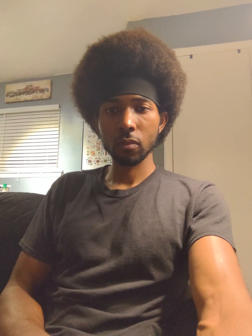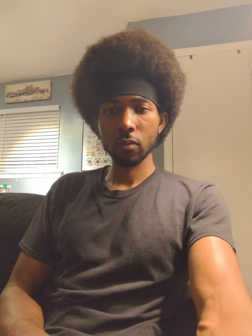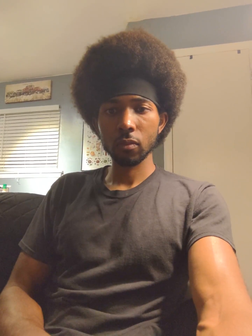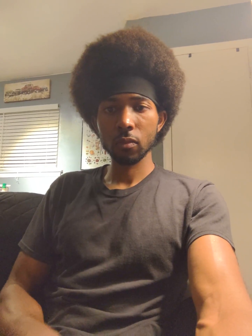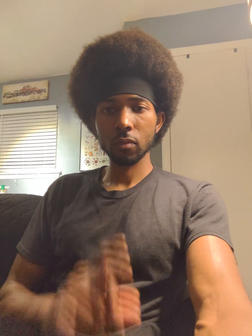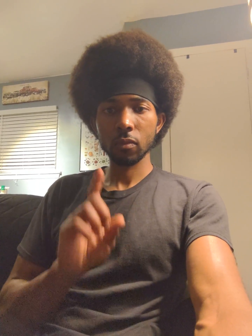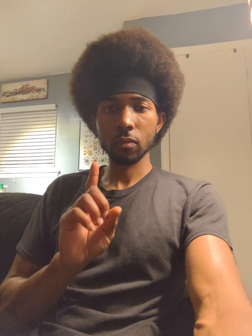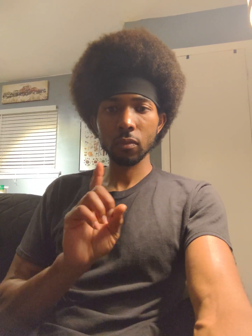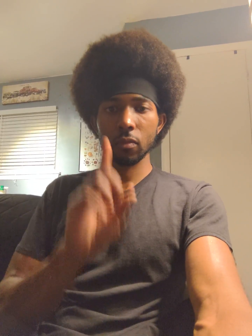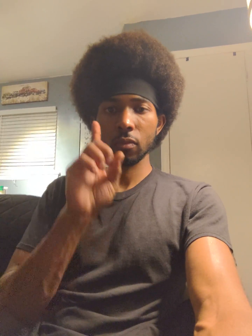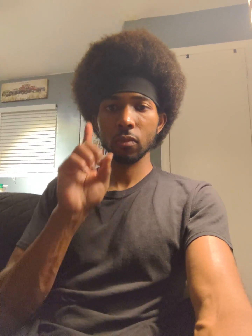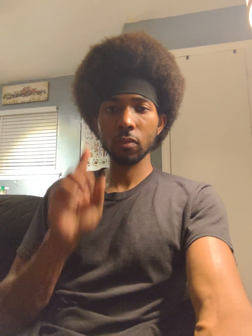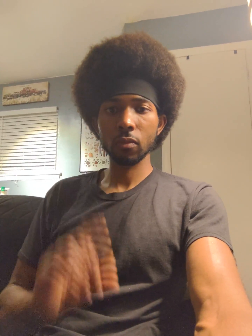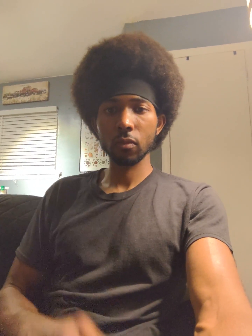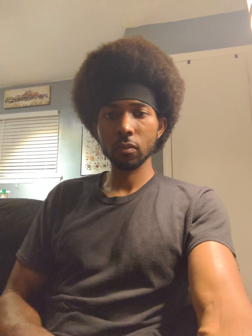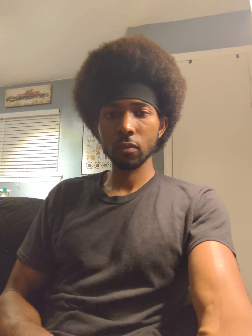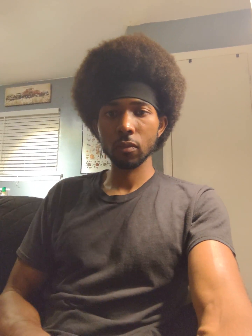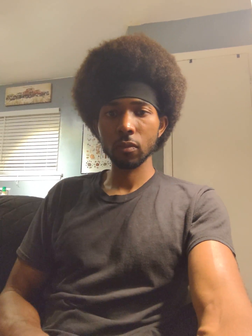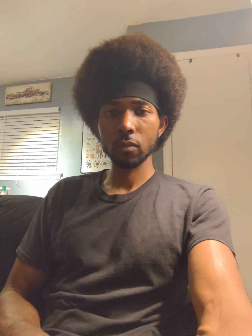bump